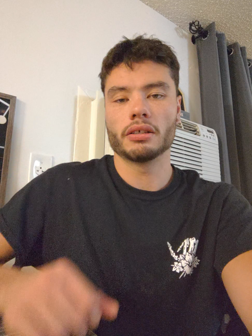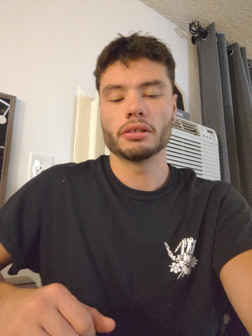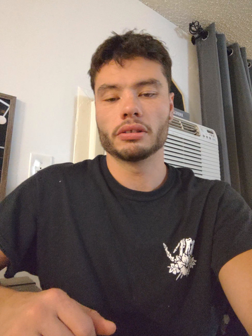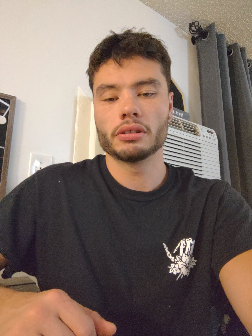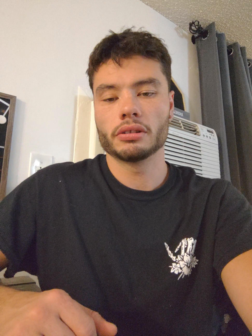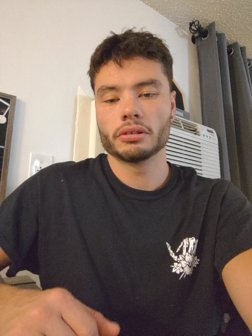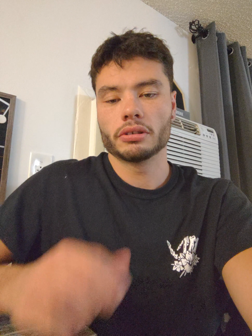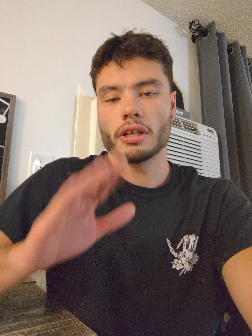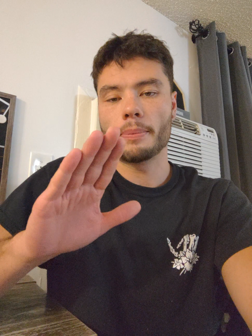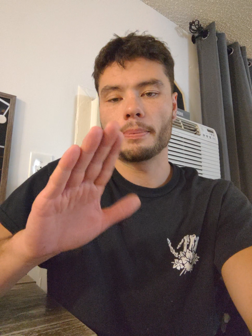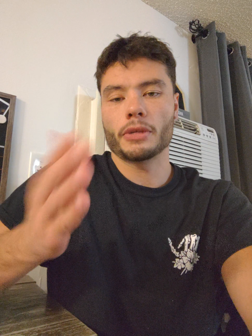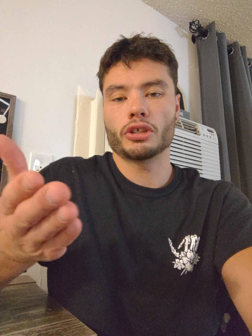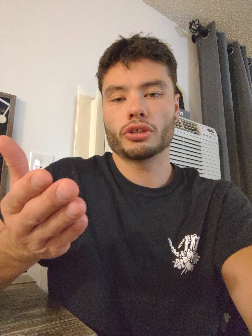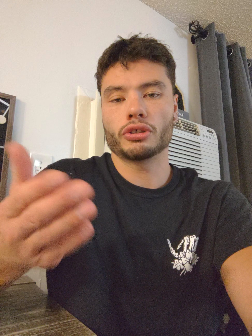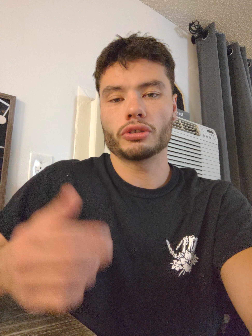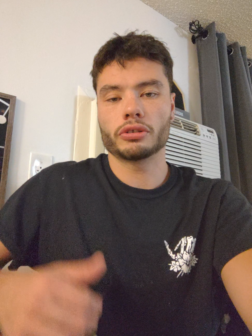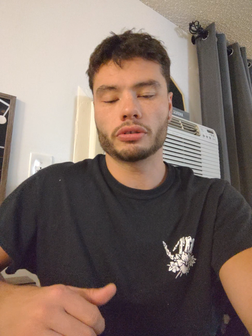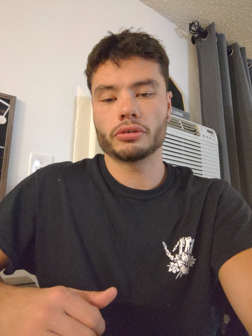book